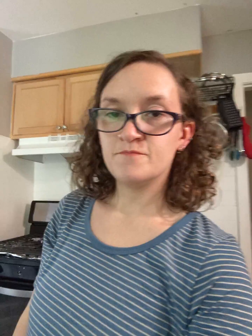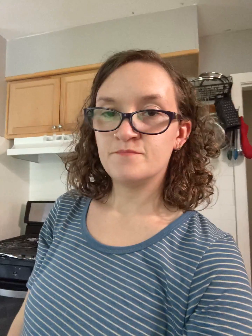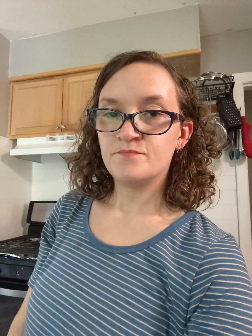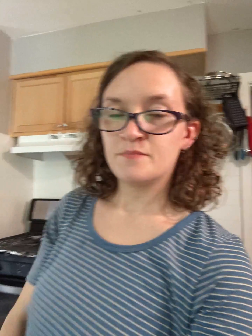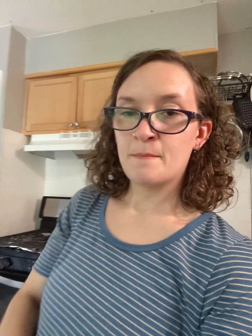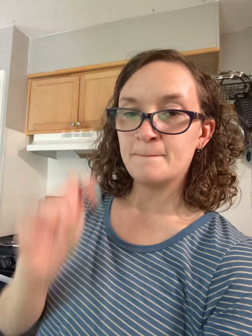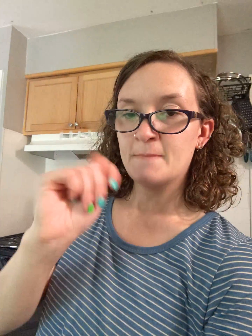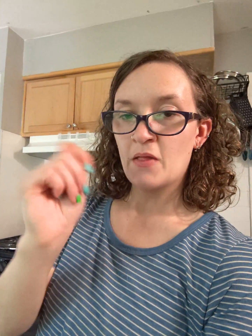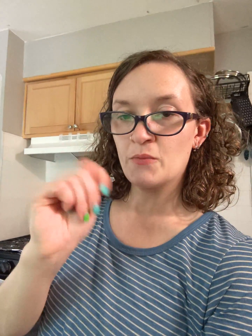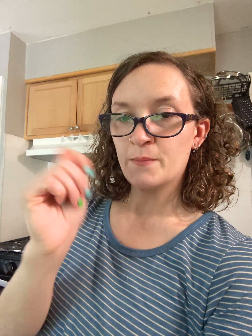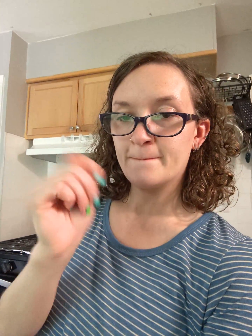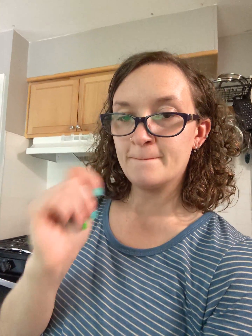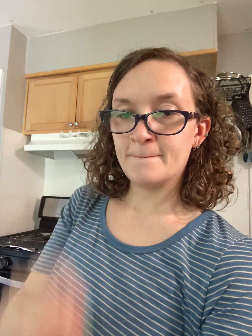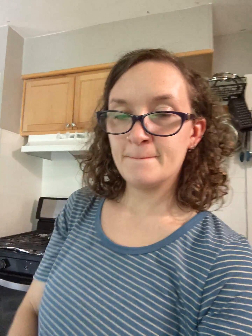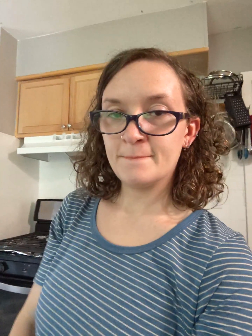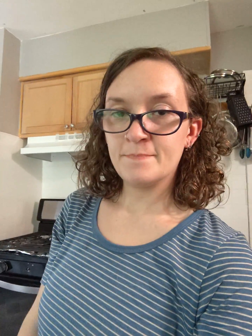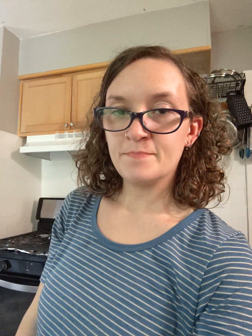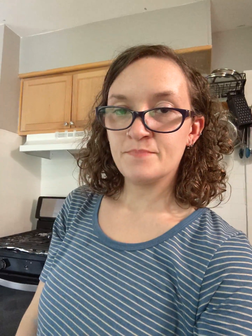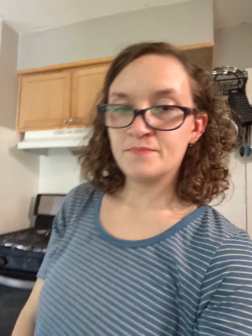bathroom